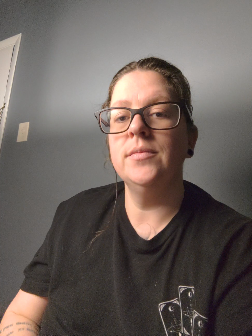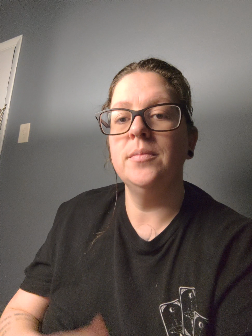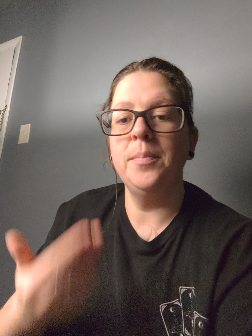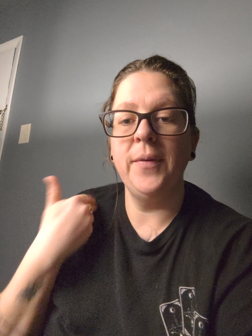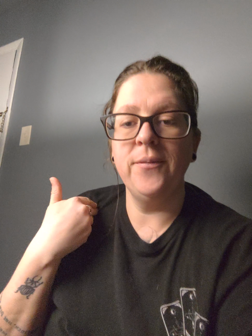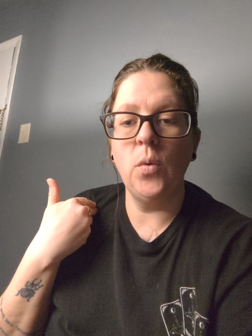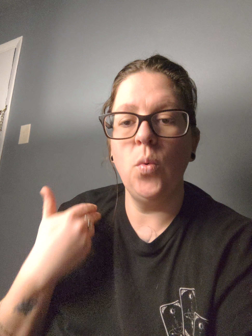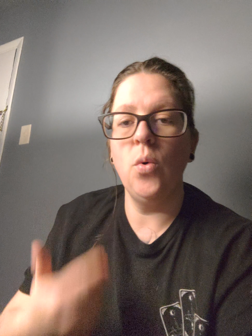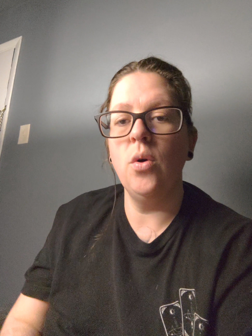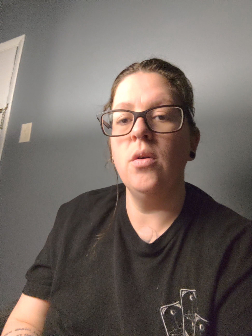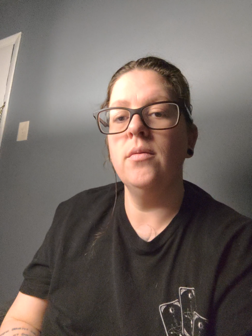before